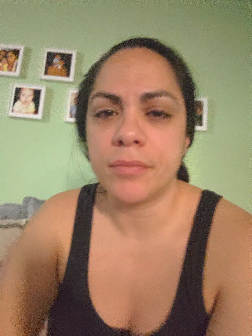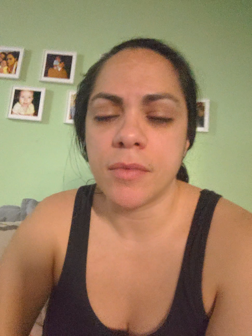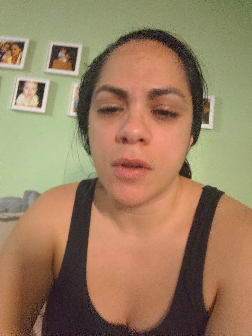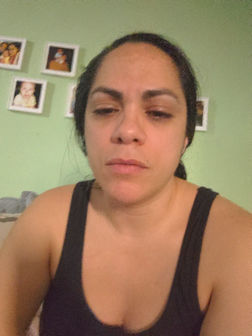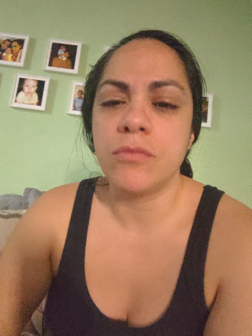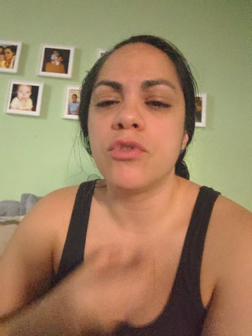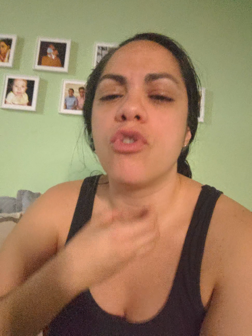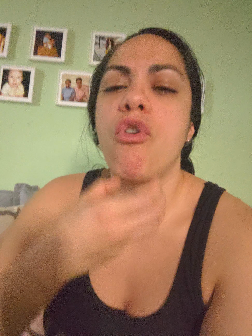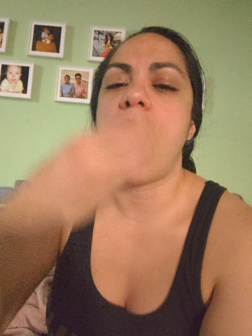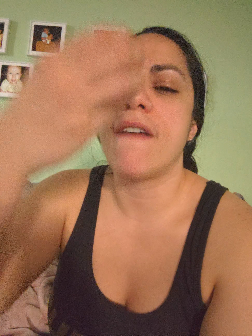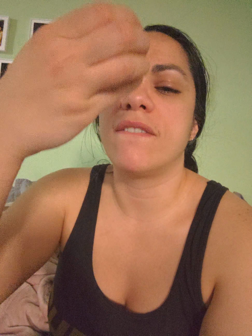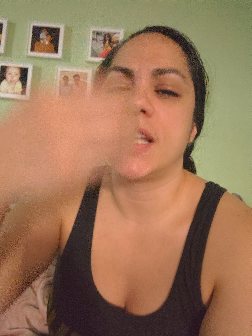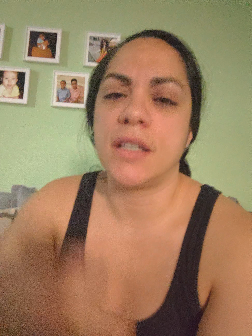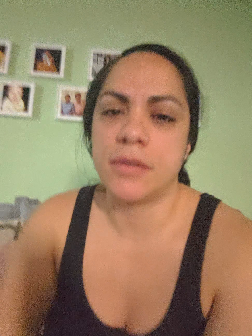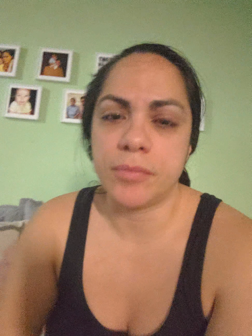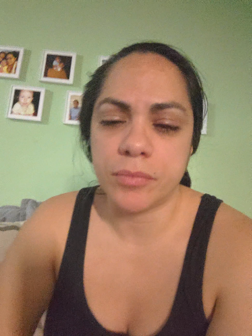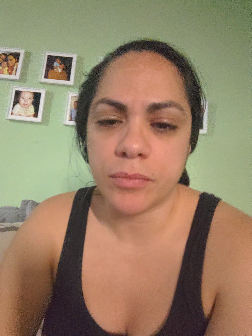giraffe